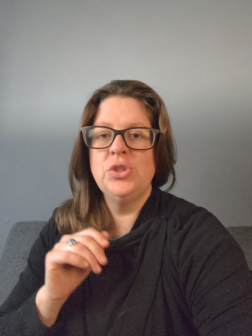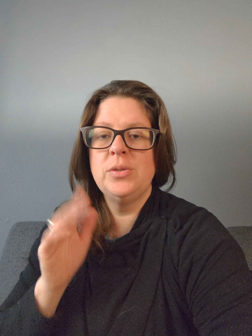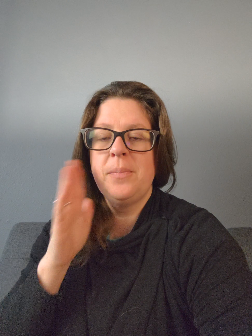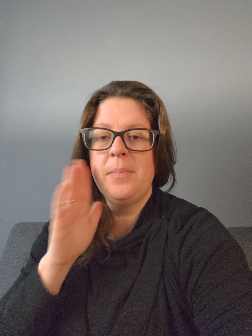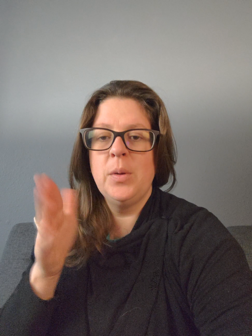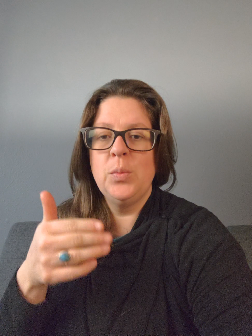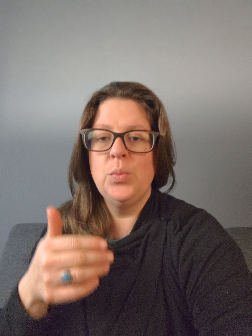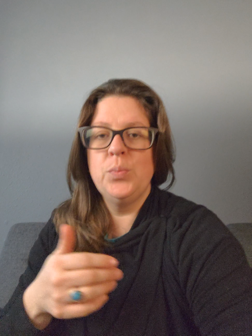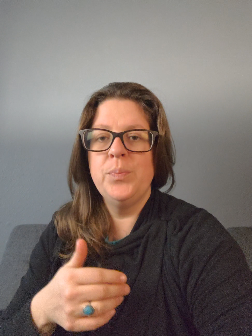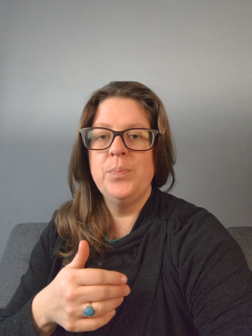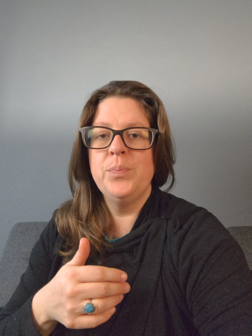bedroom